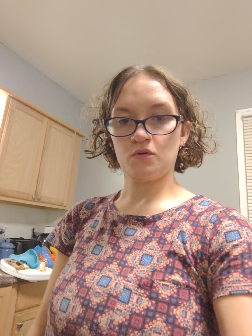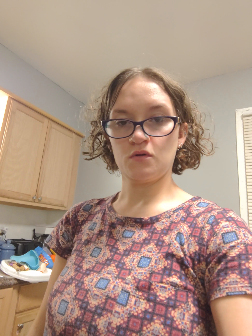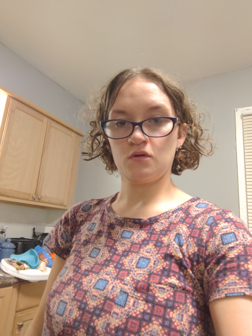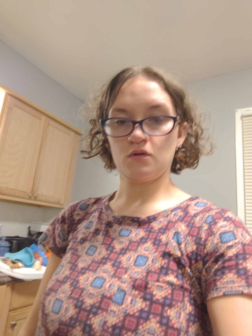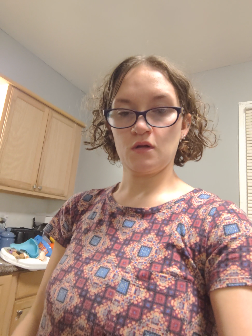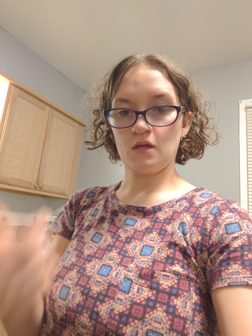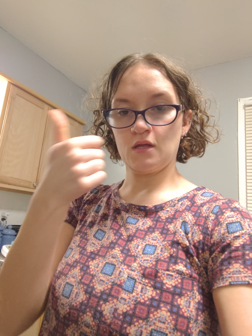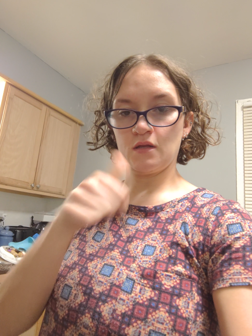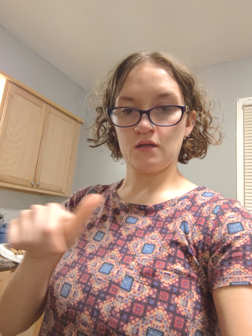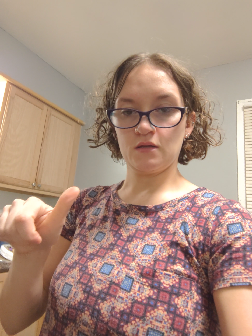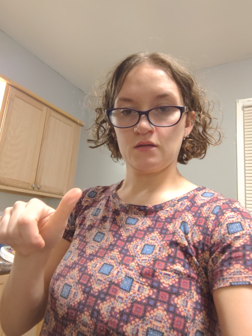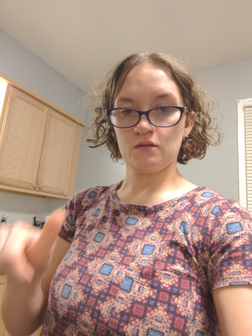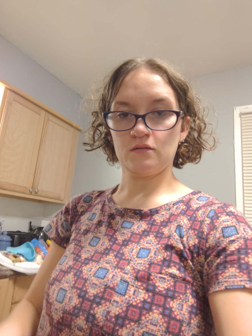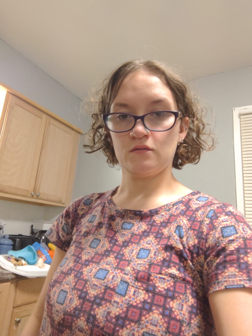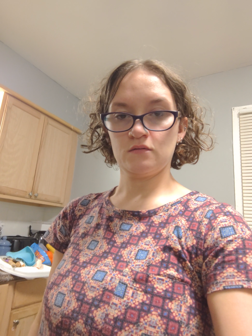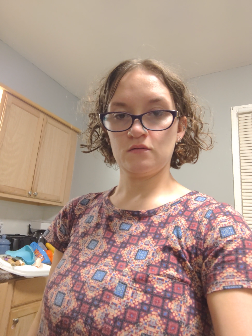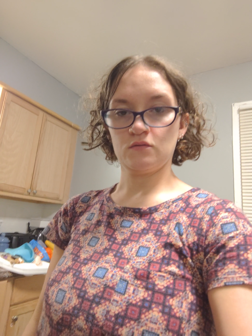any